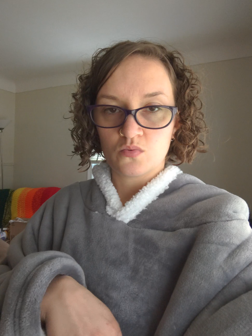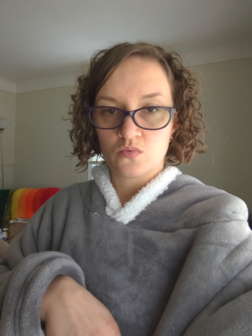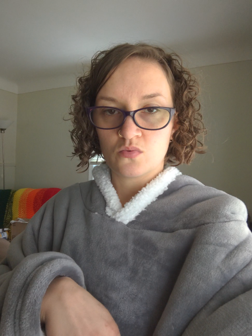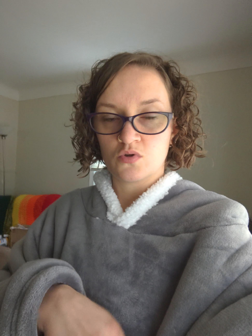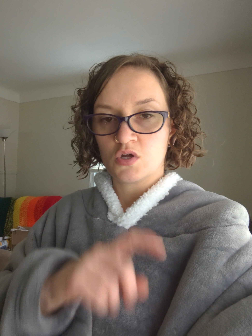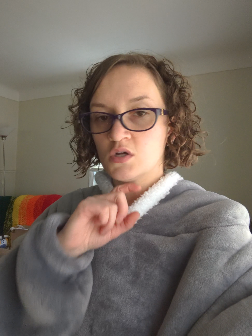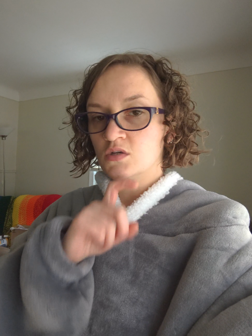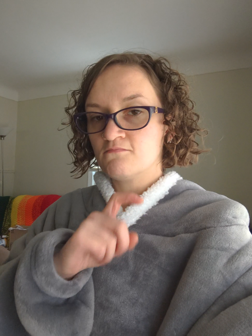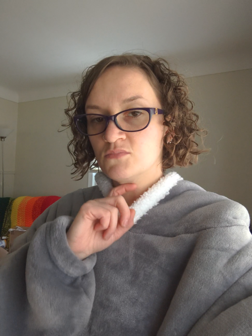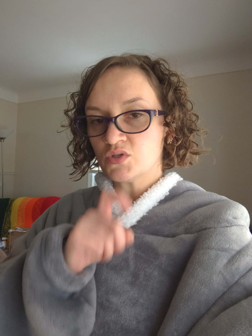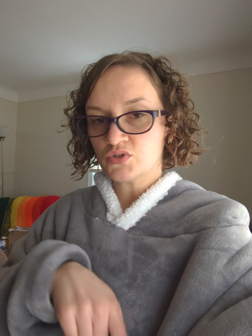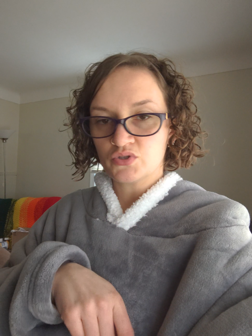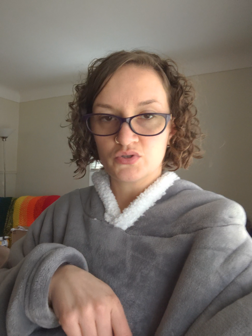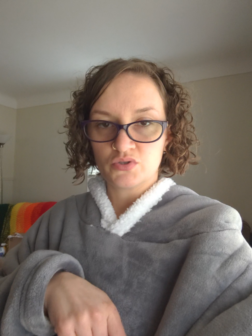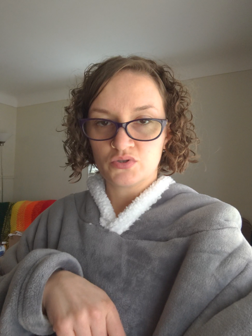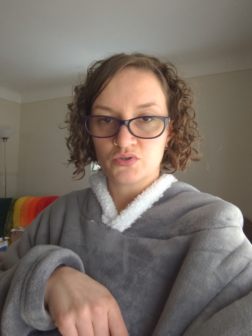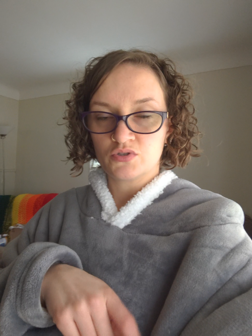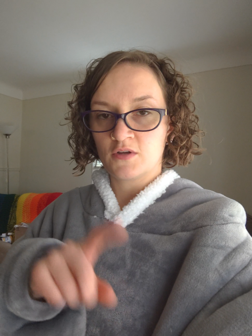garbage